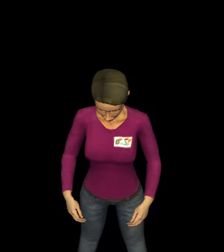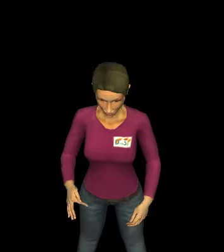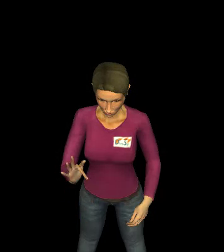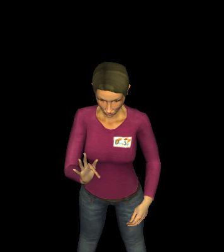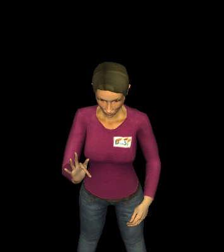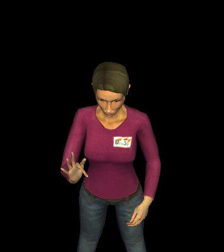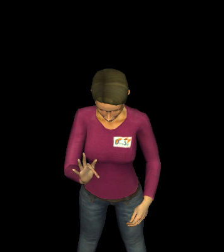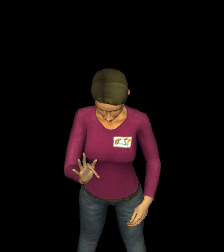أخ